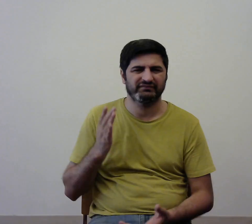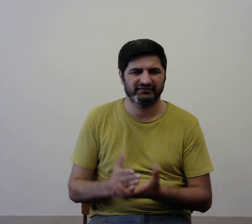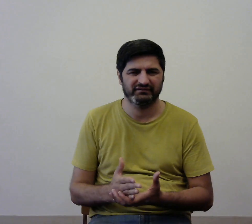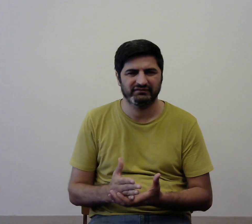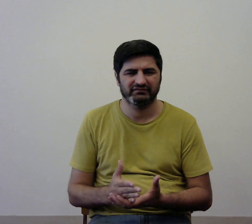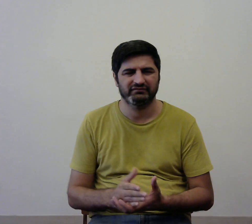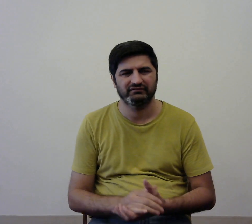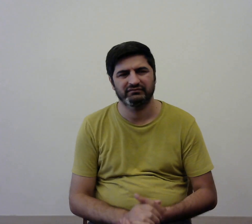var